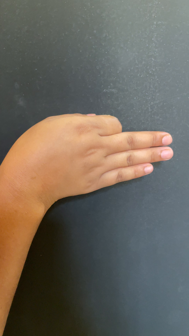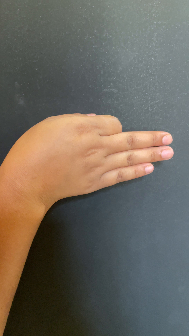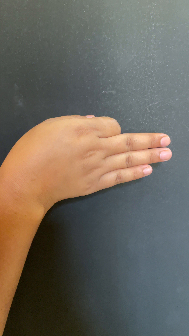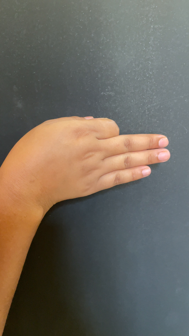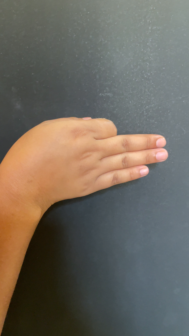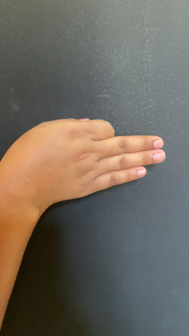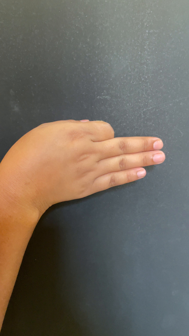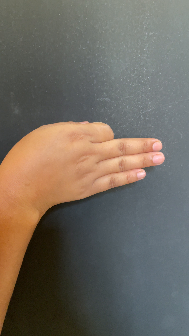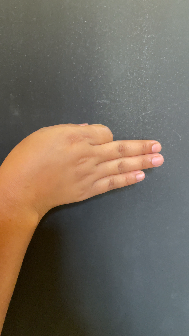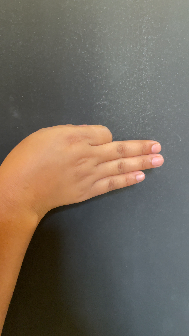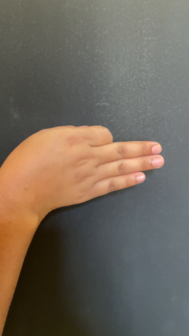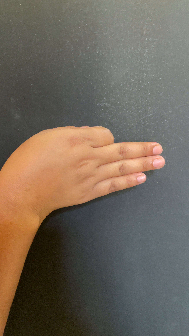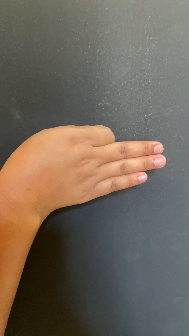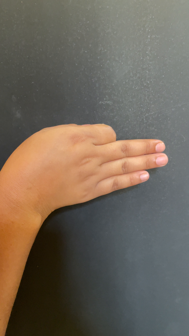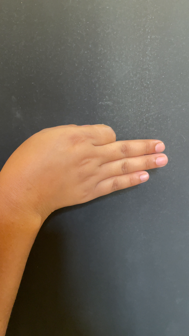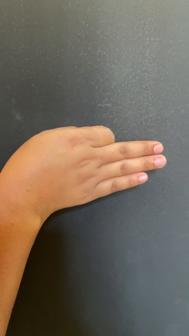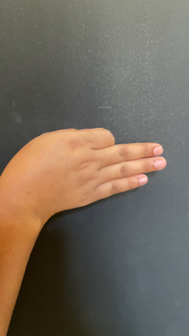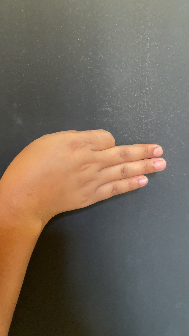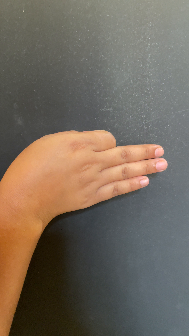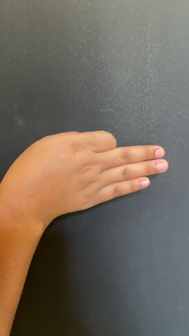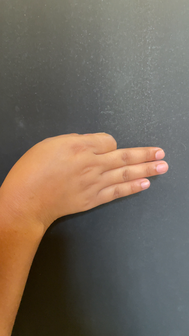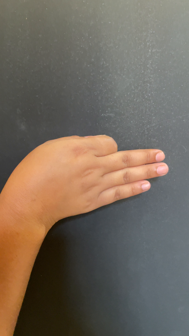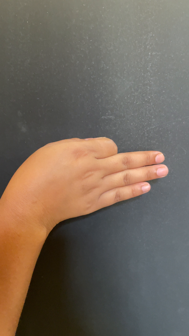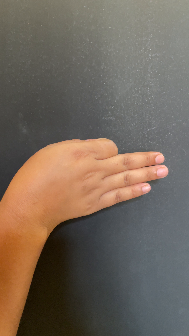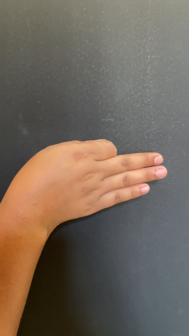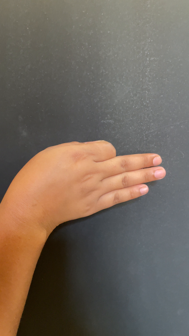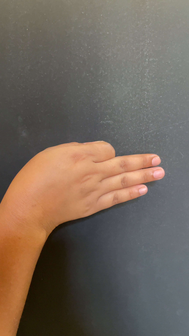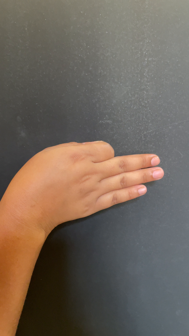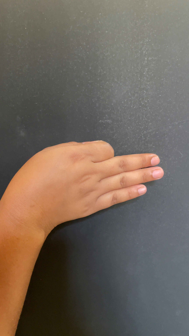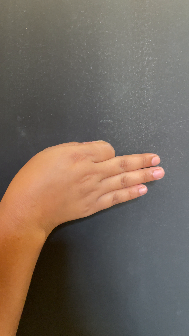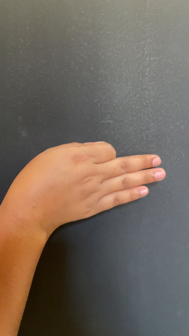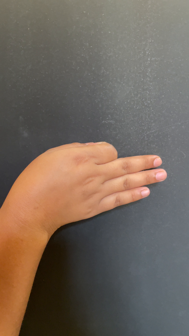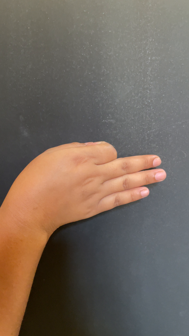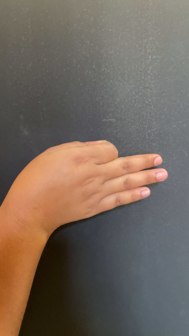ध